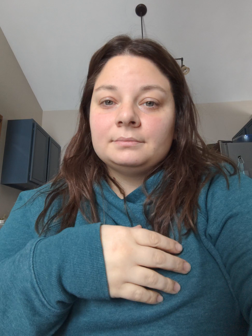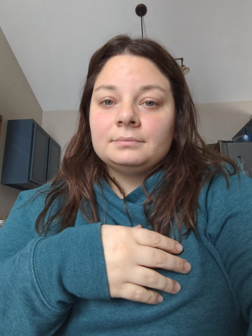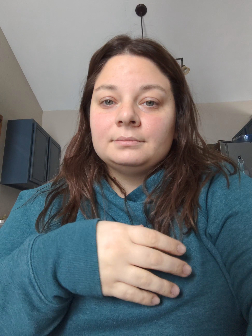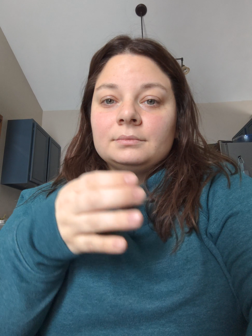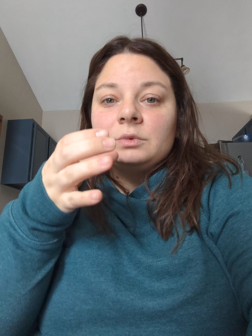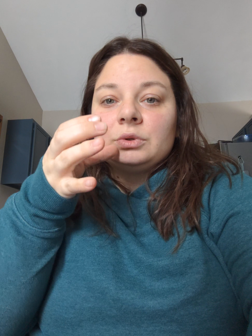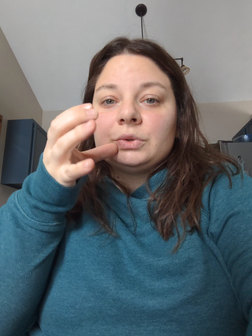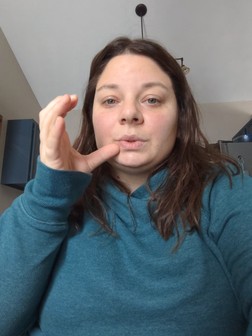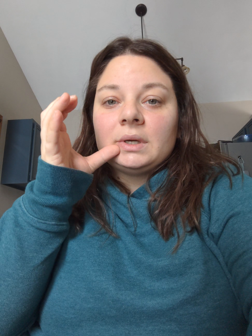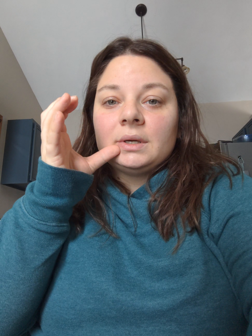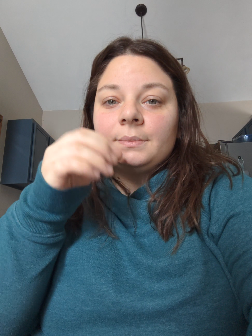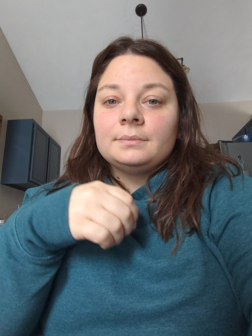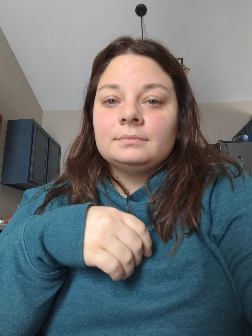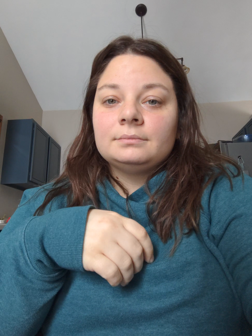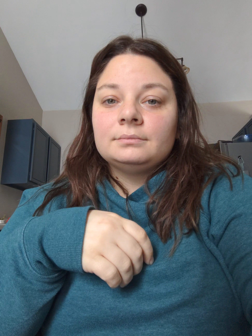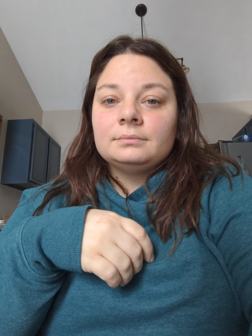drink